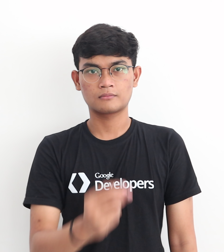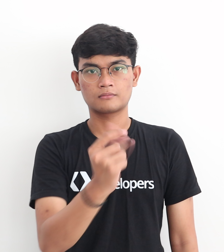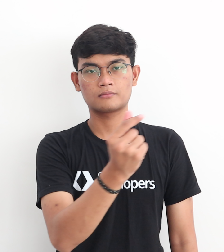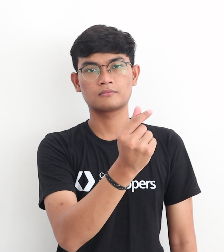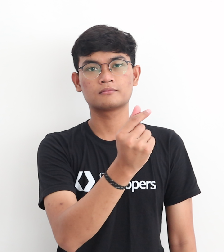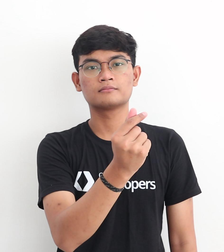R